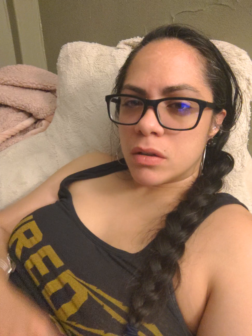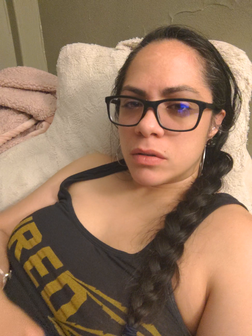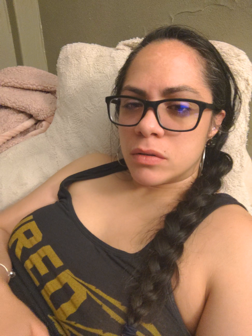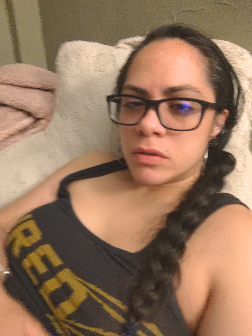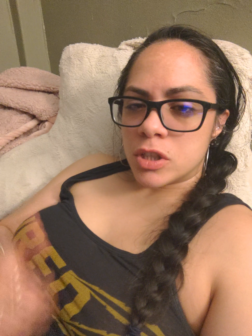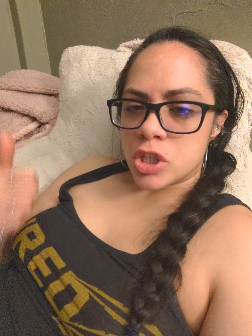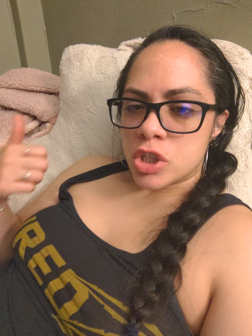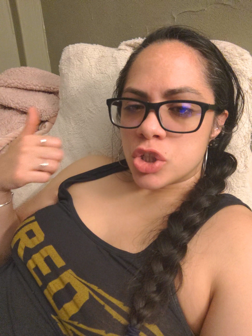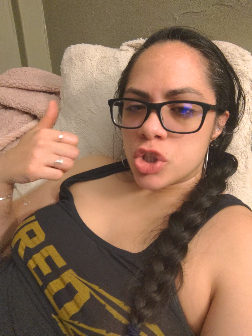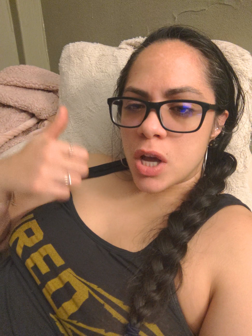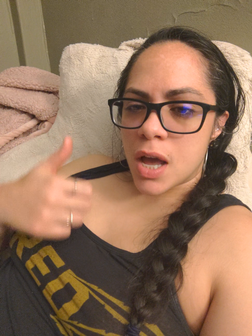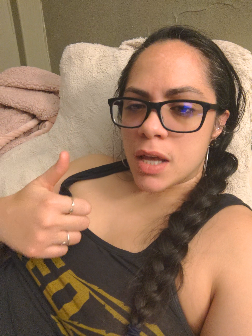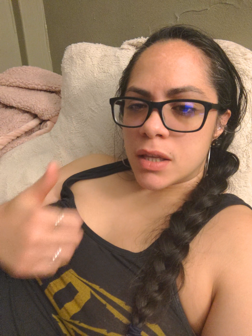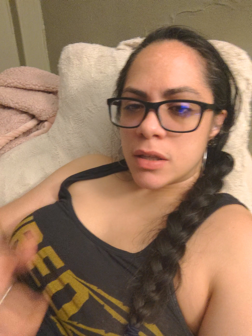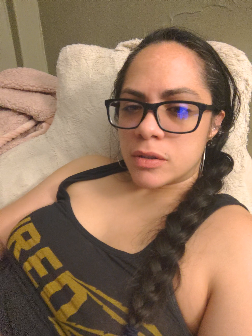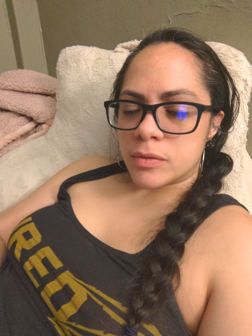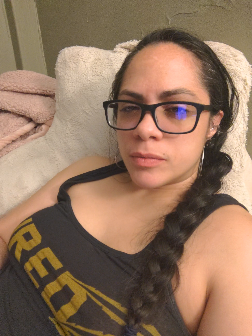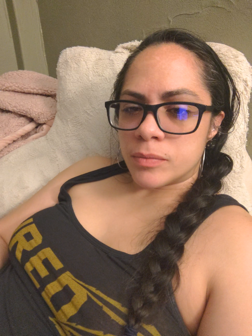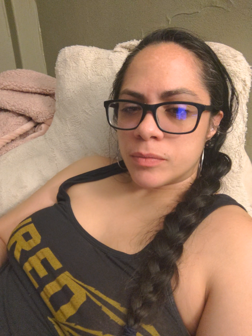jacket